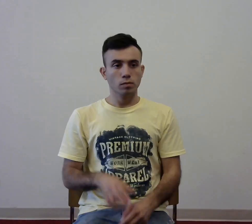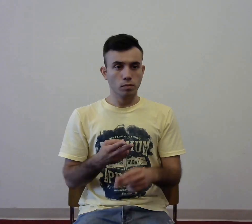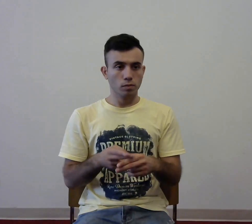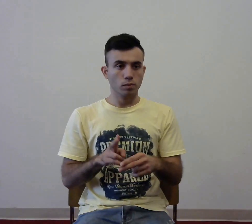bu